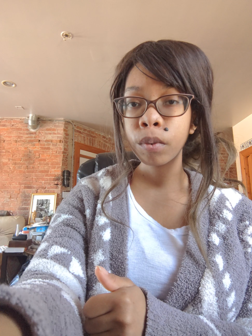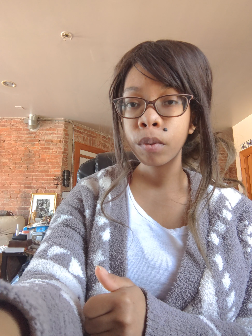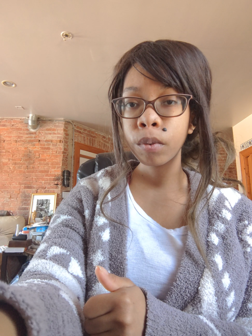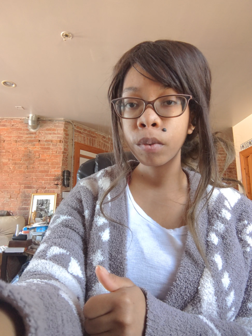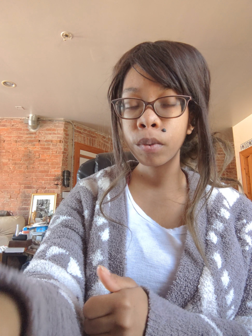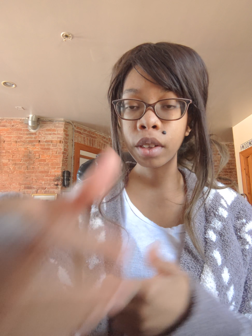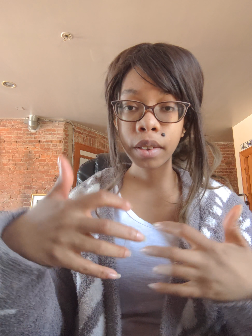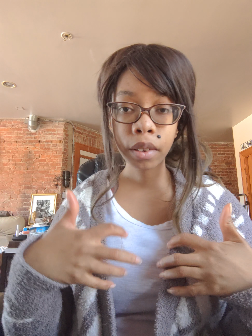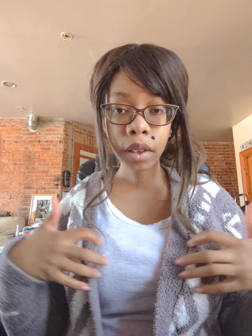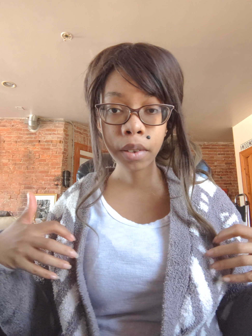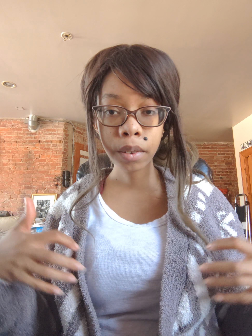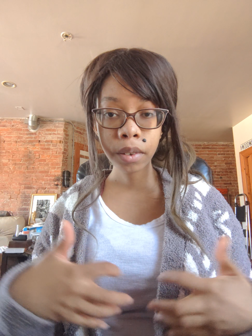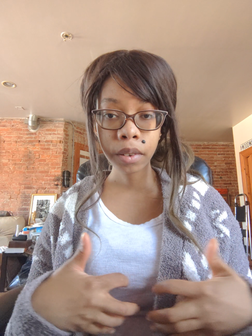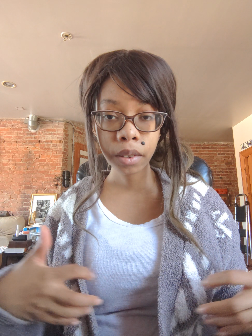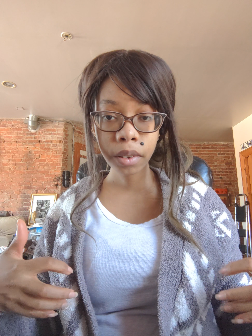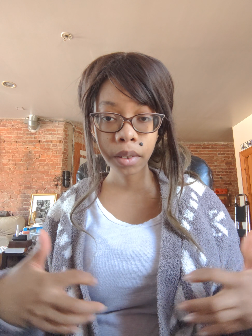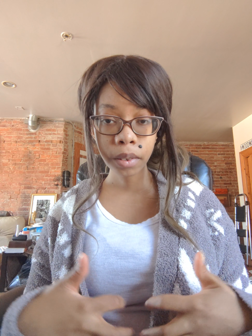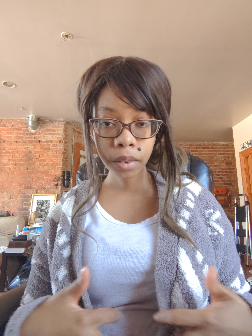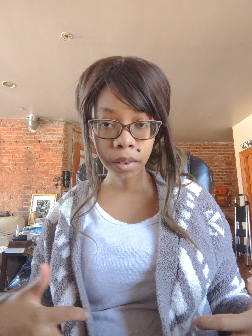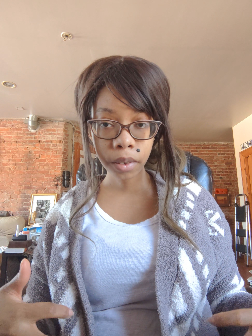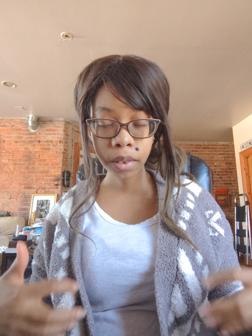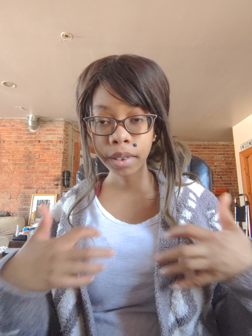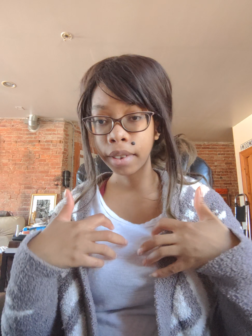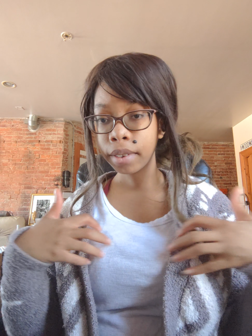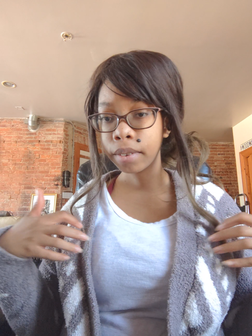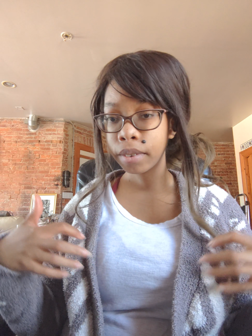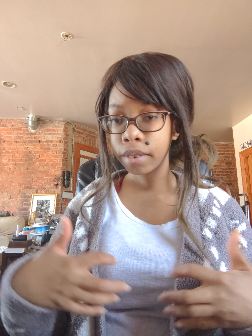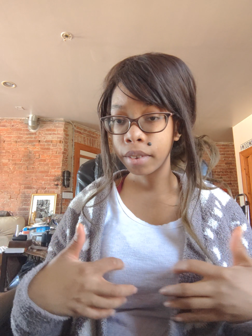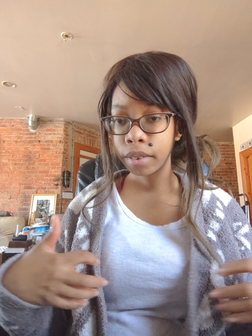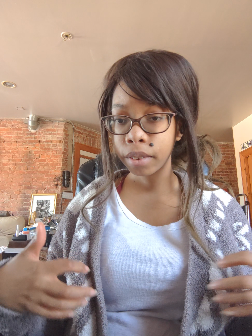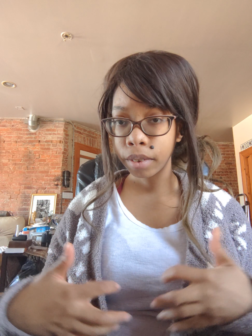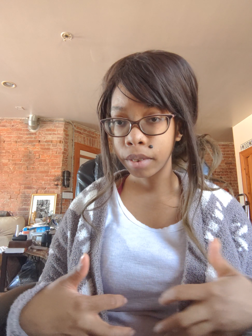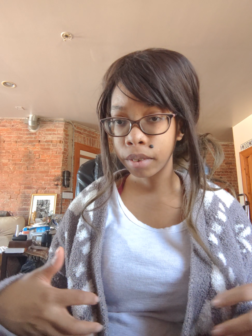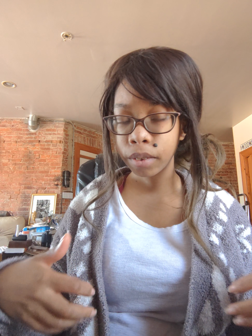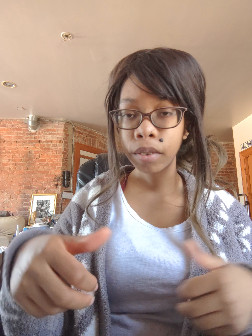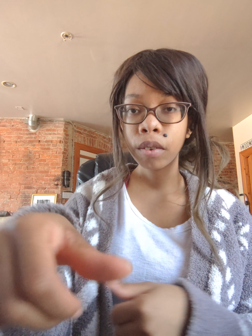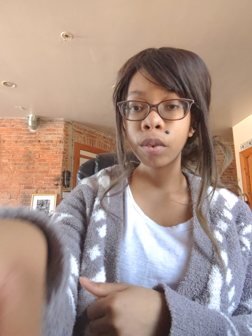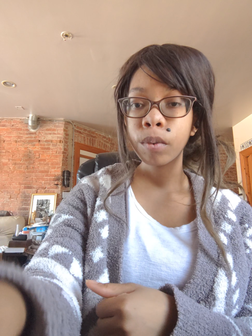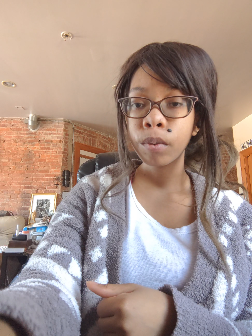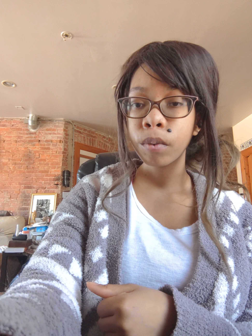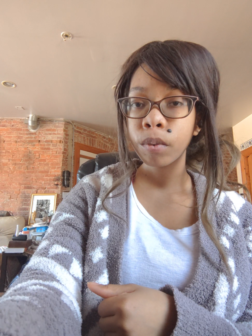zebra